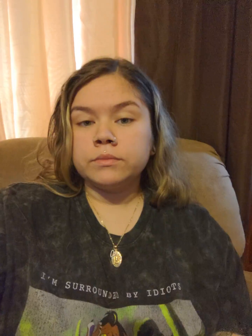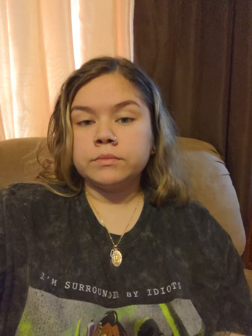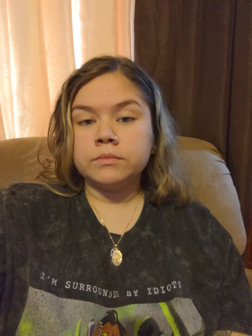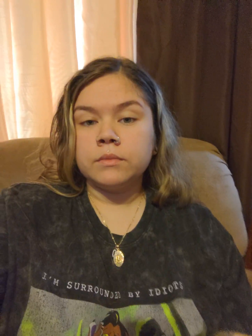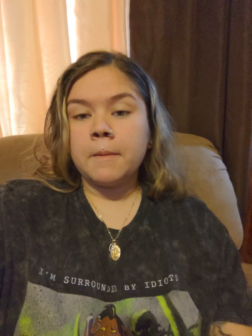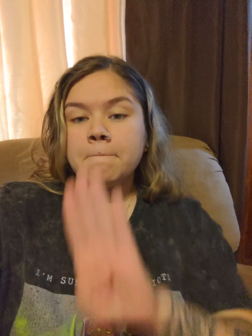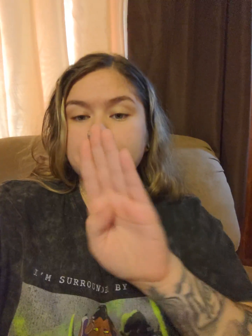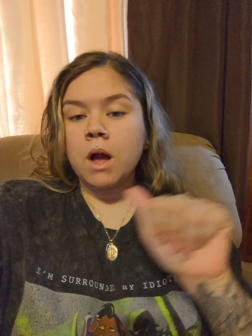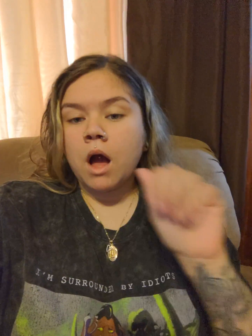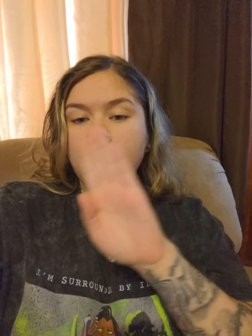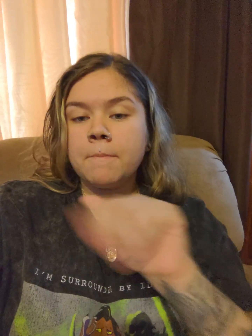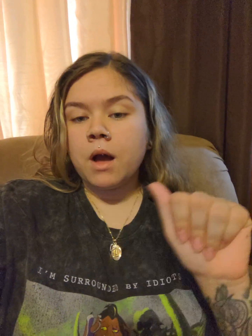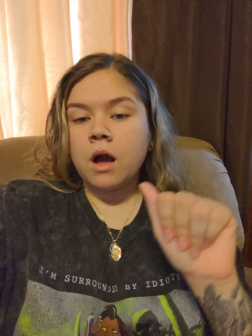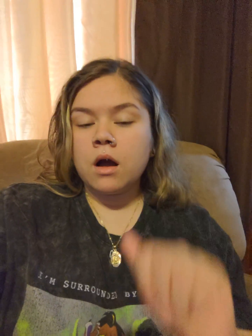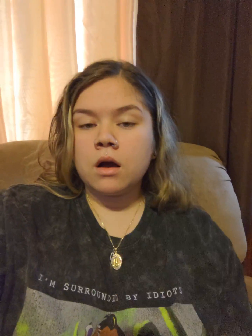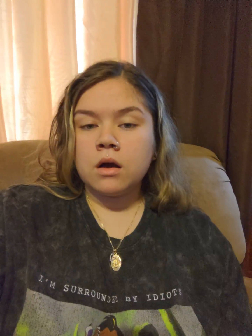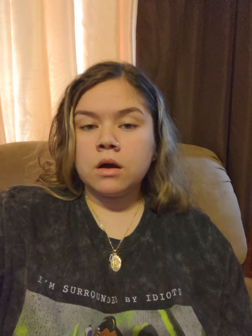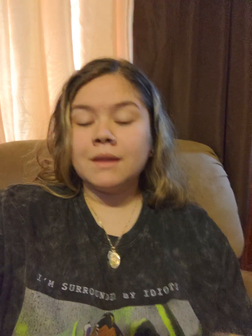baa baa